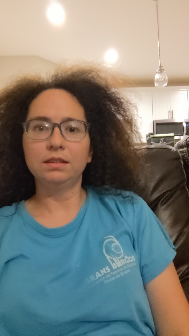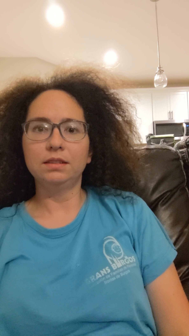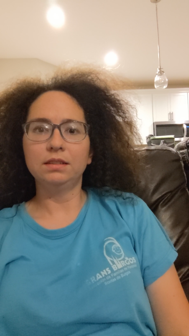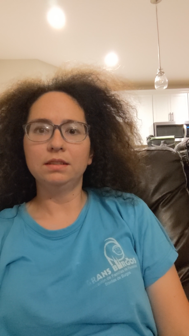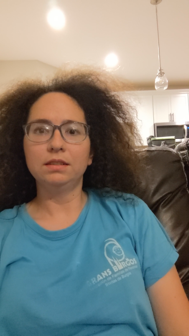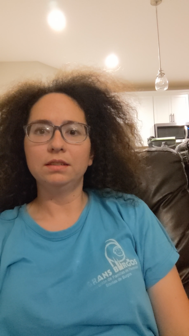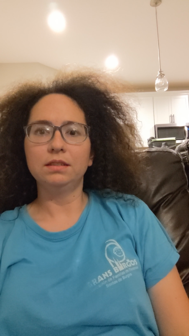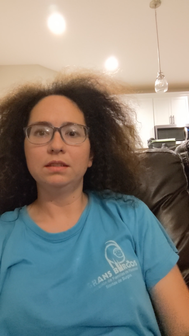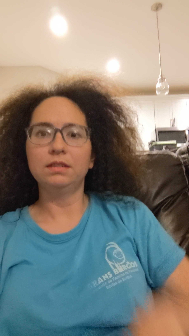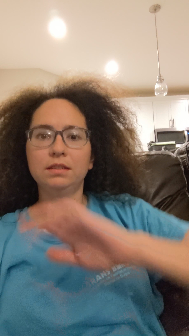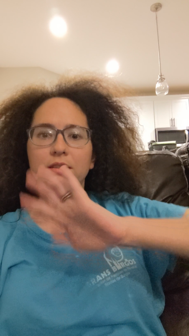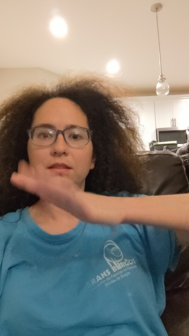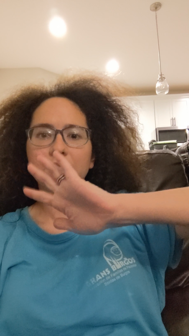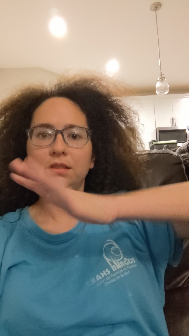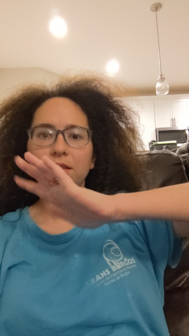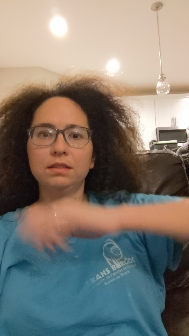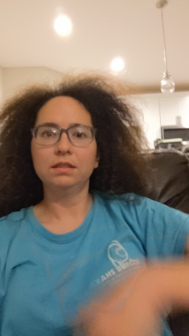cheese